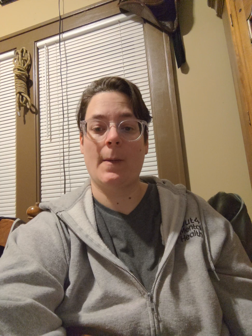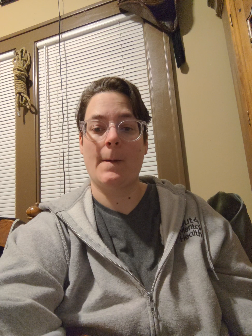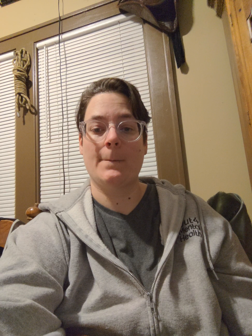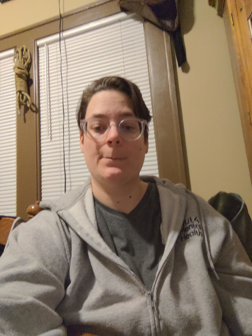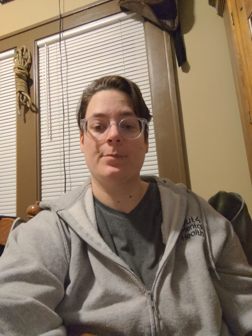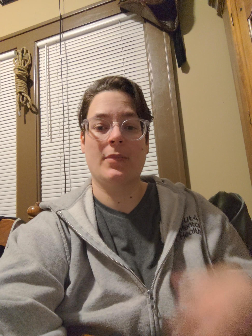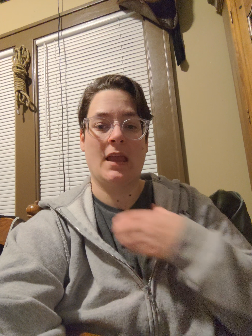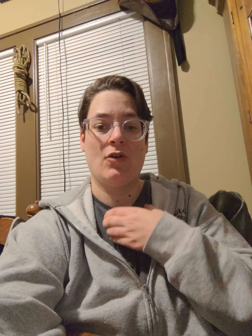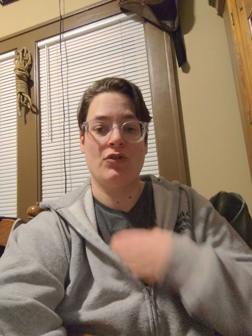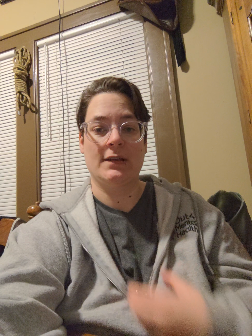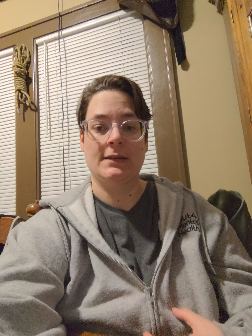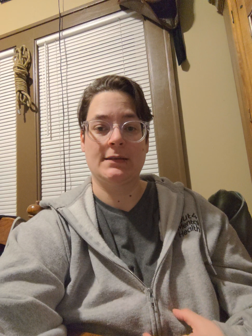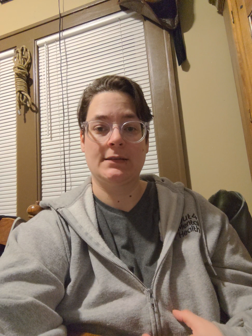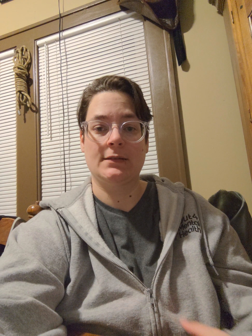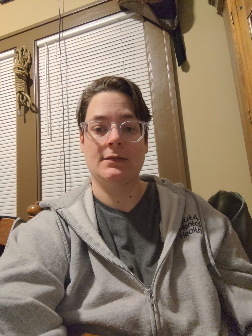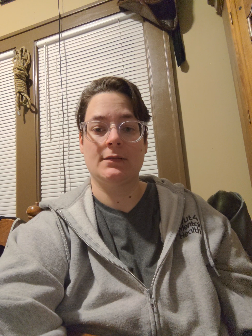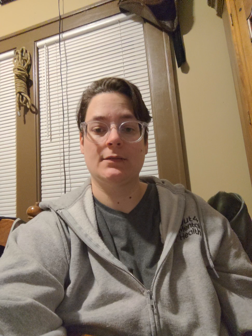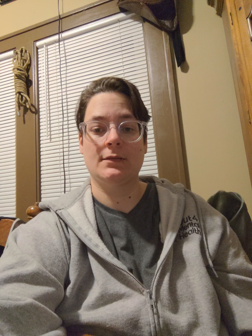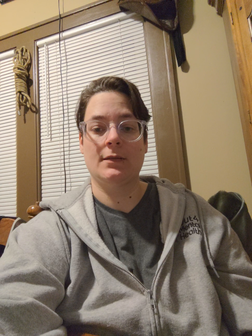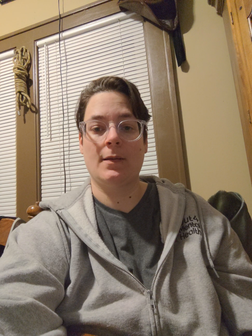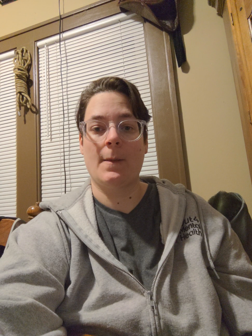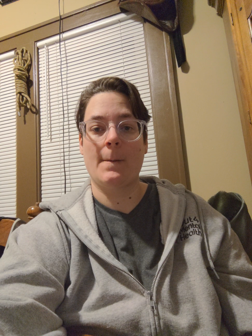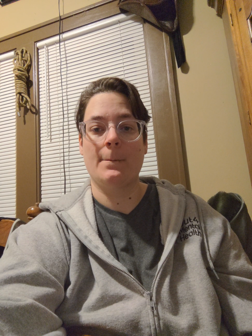hungry